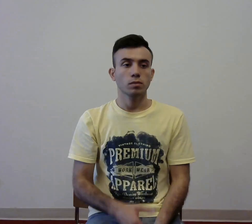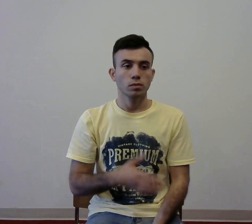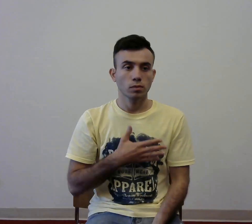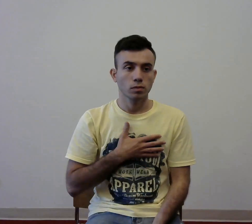mən